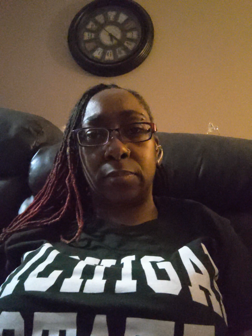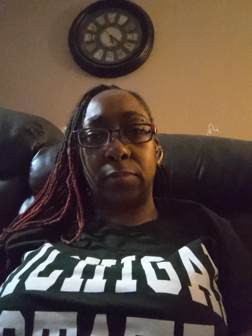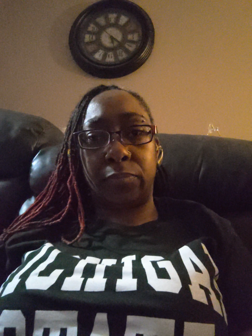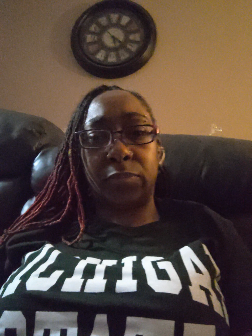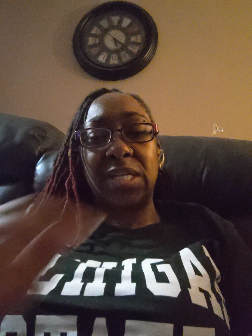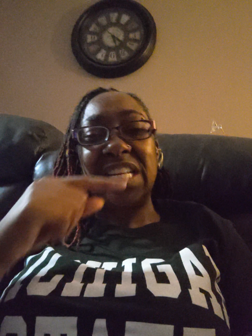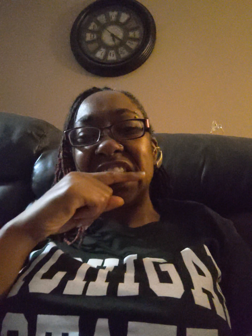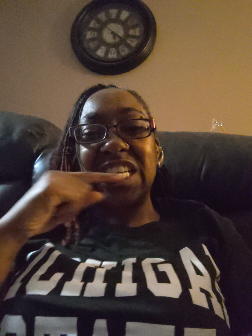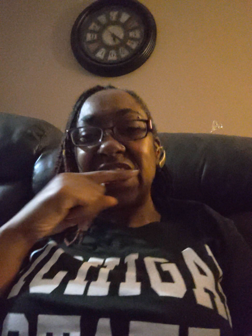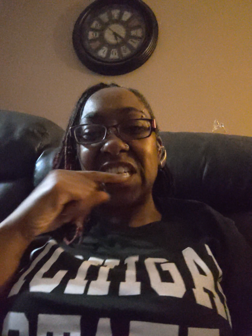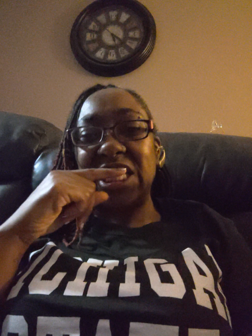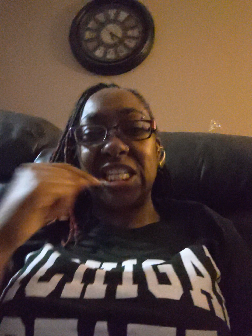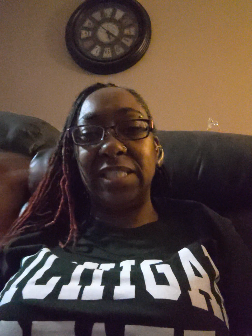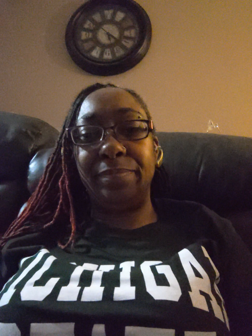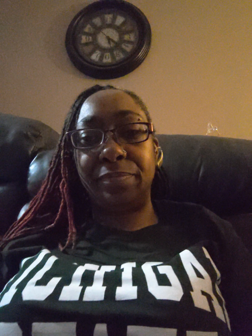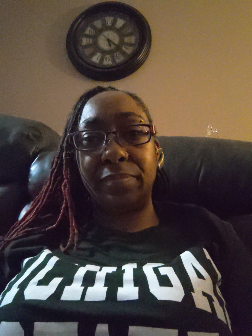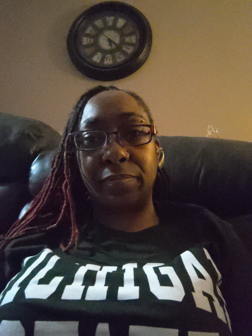toothbrush